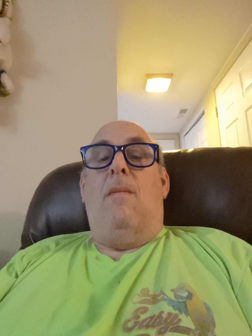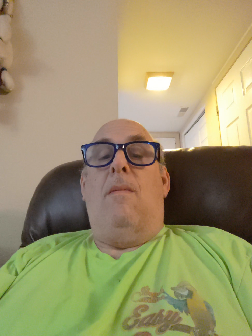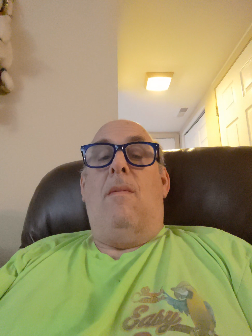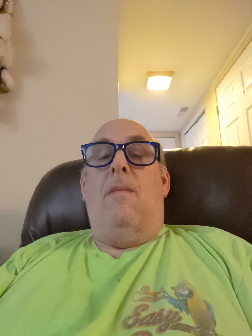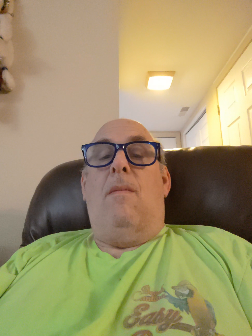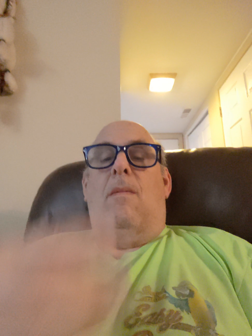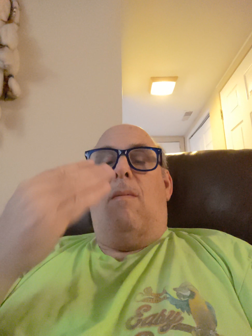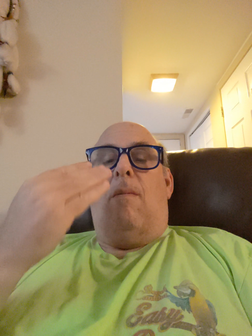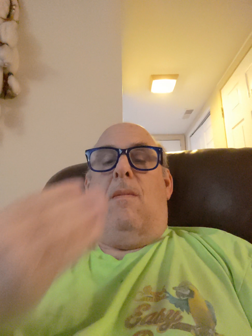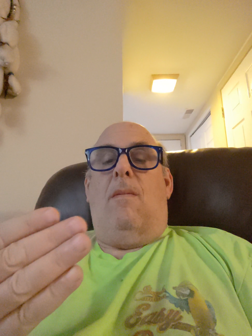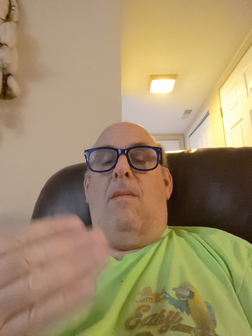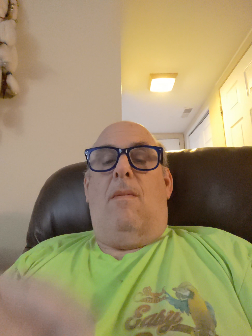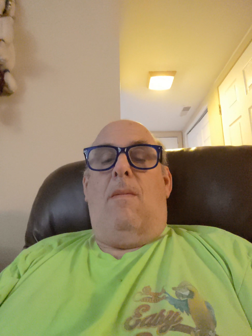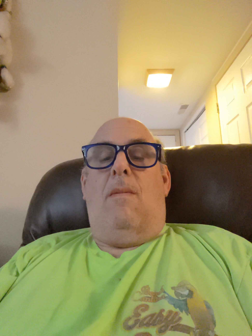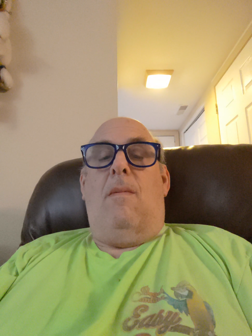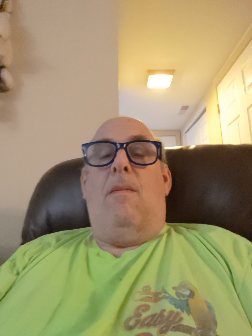now